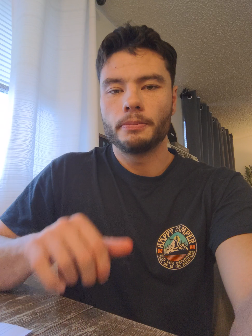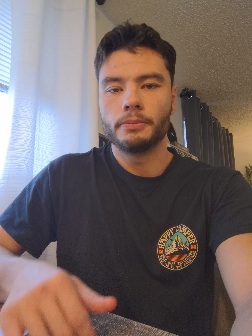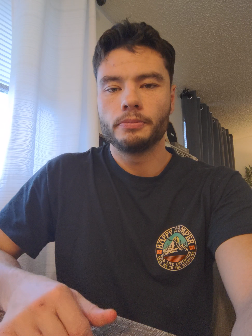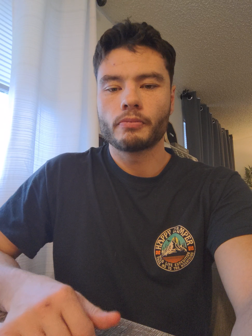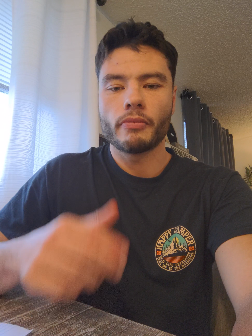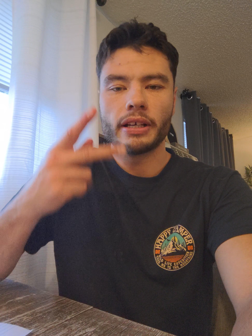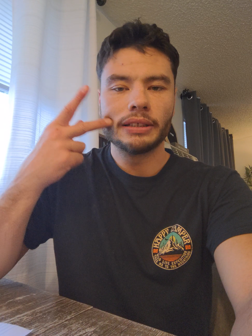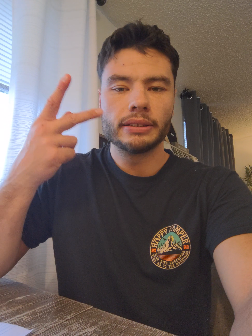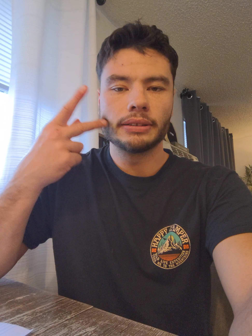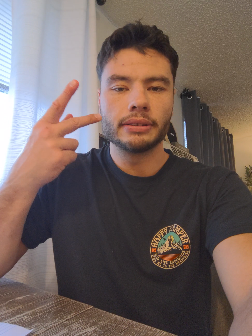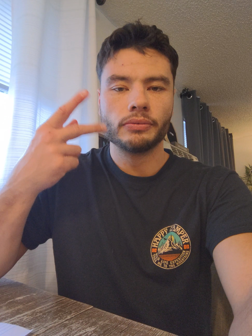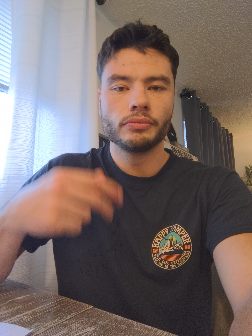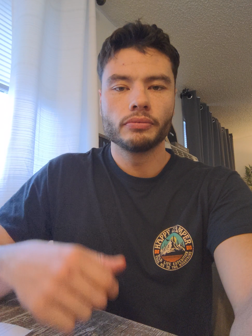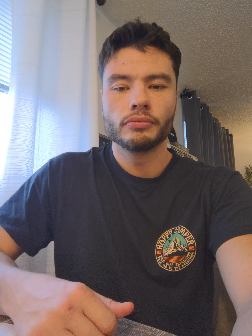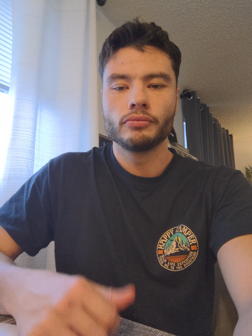kitty